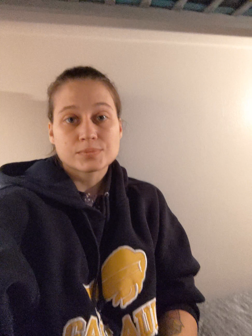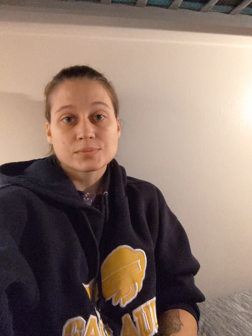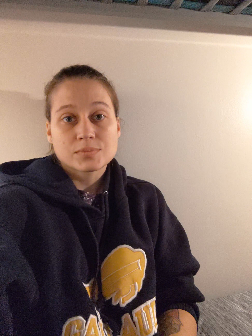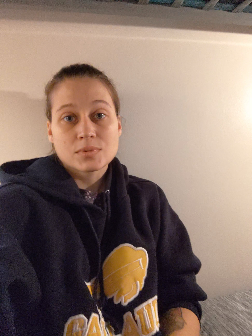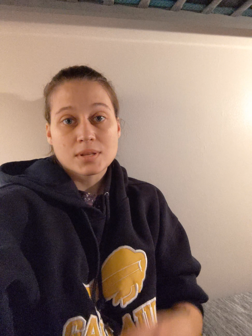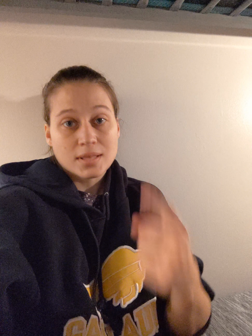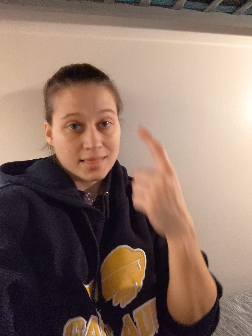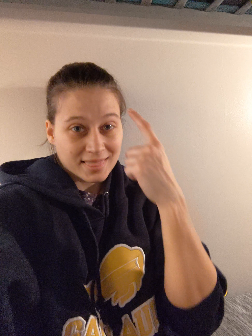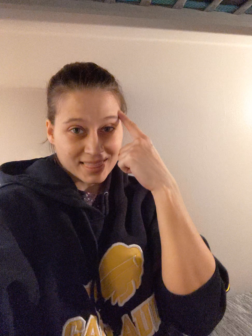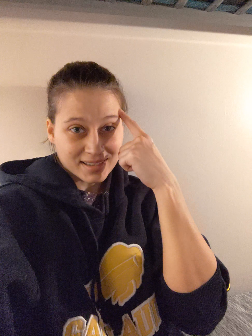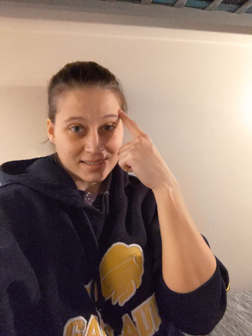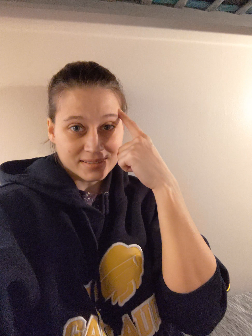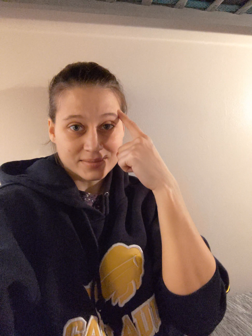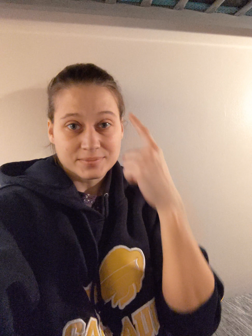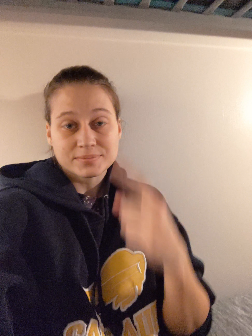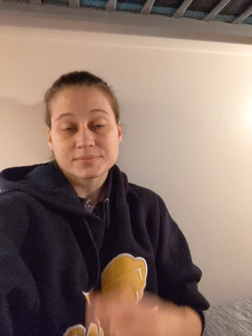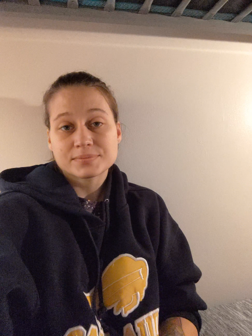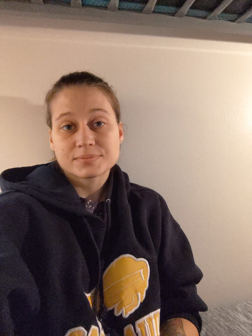think